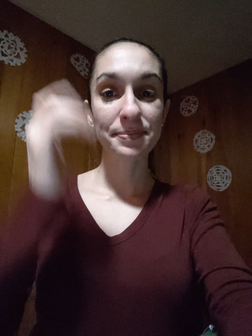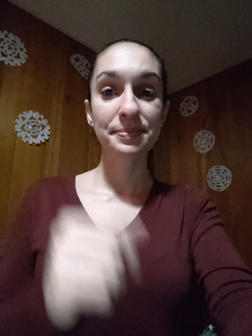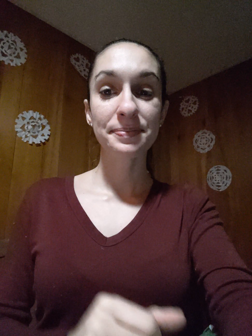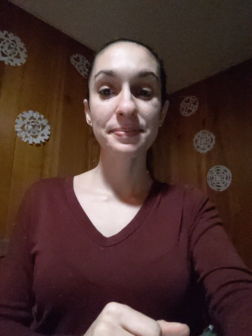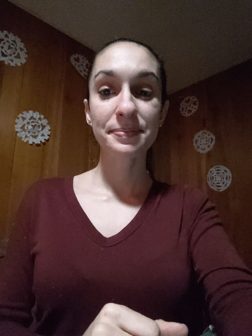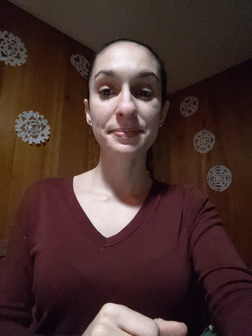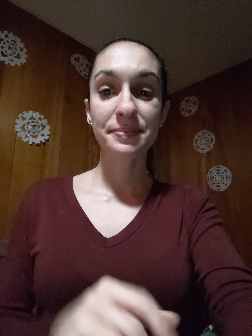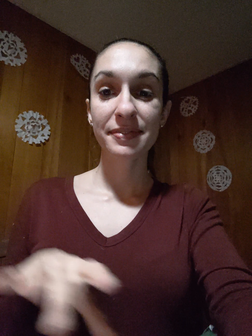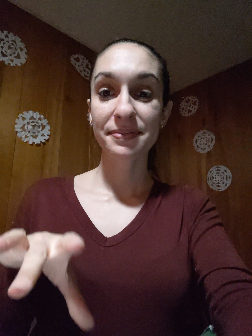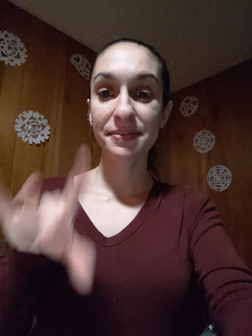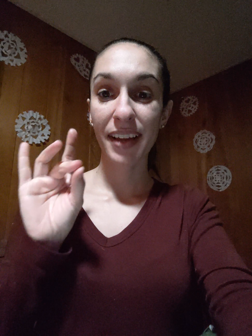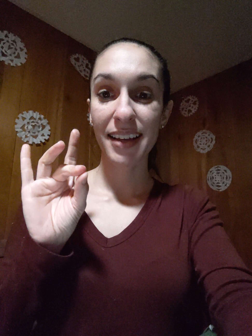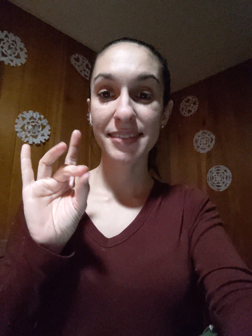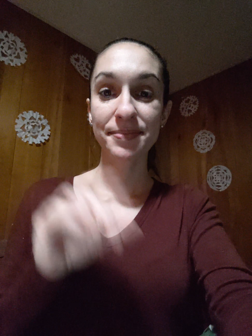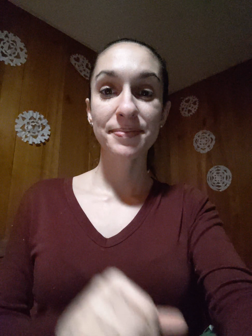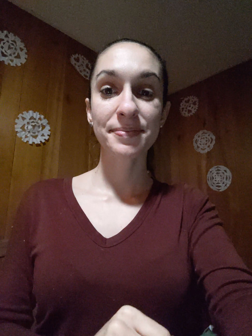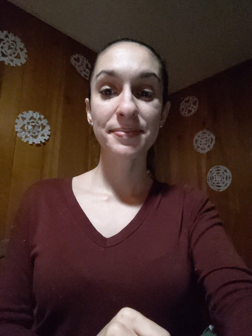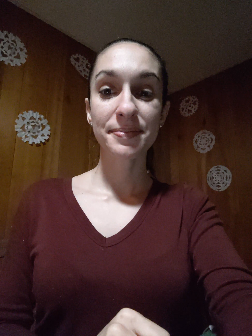find